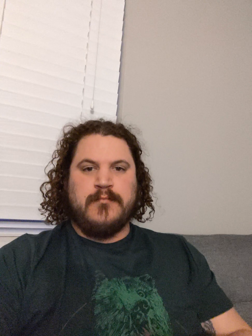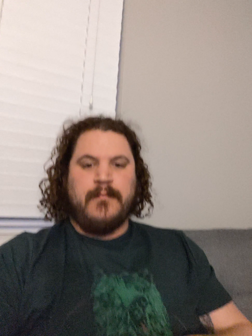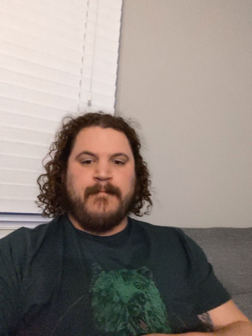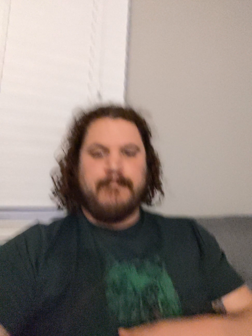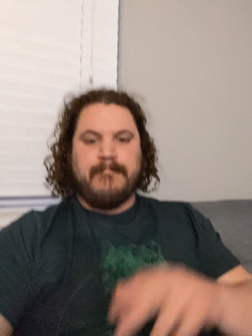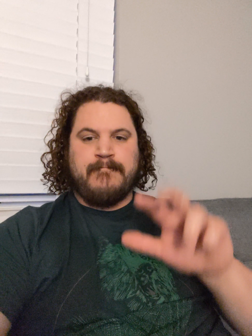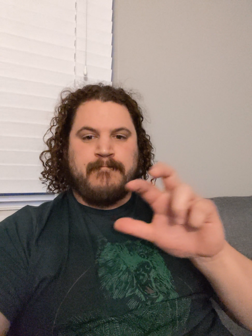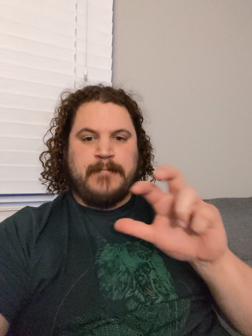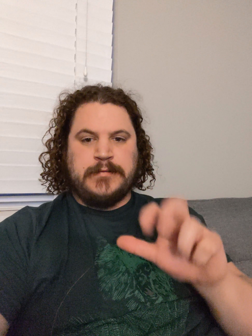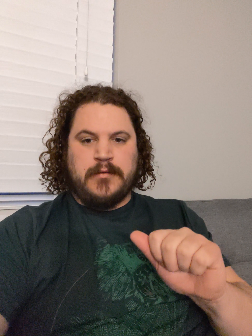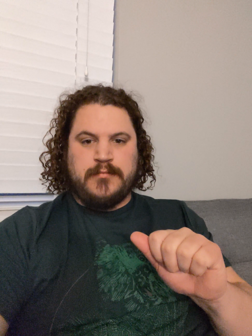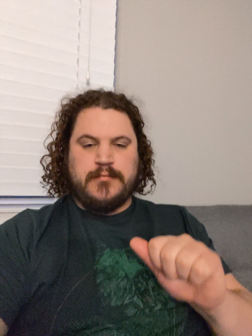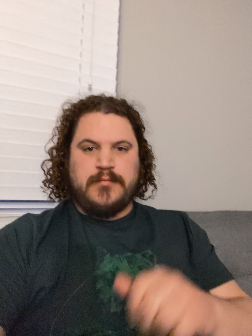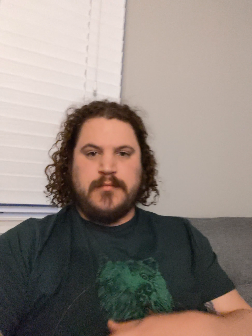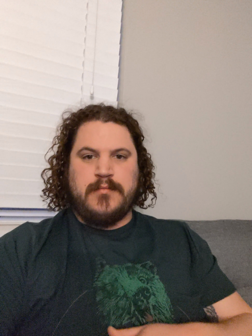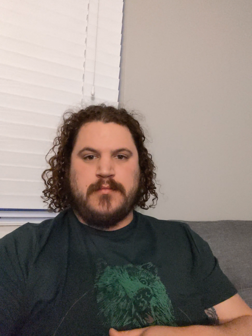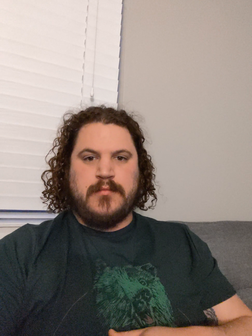pizza